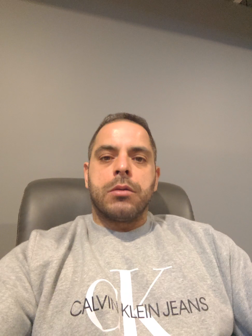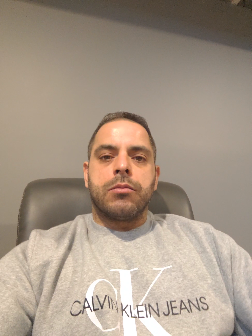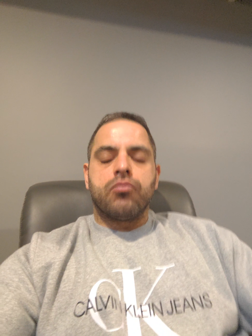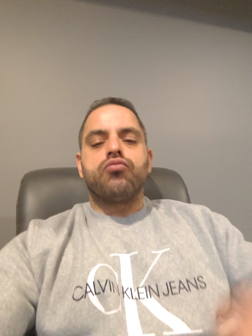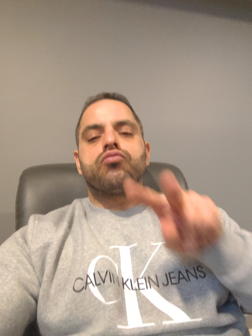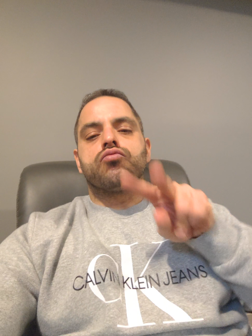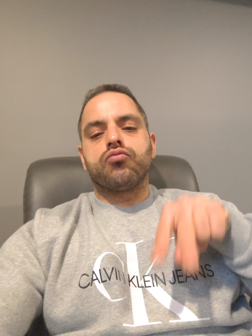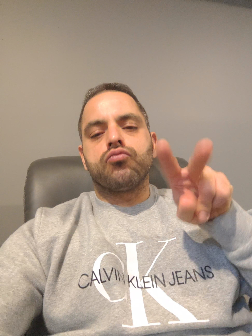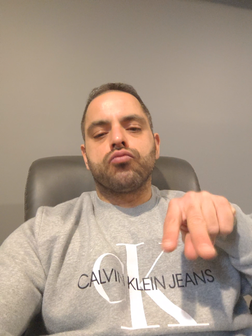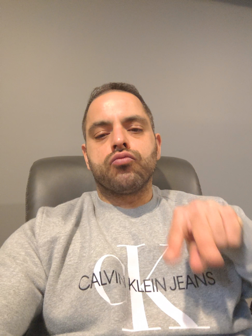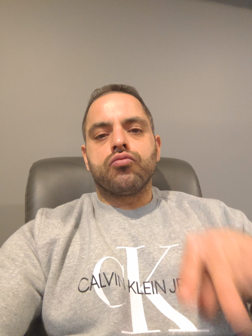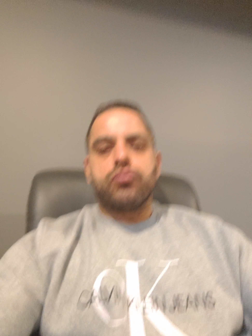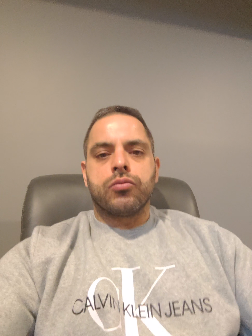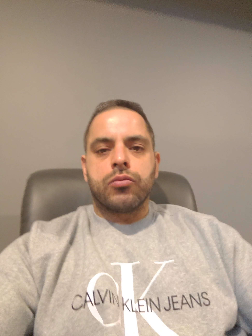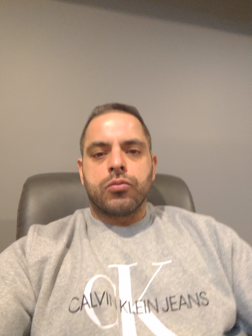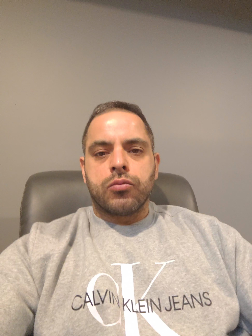read